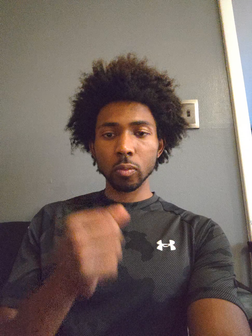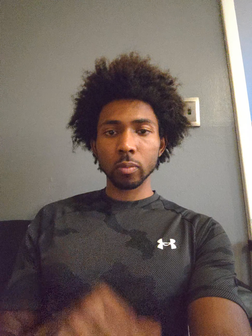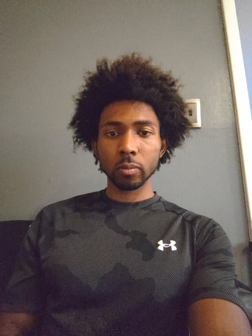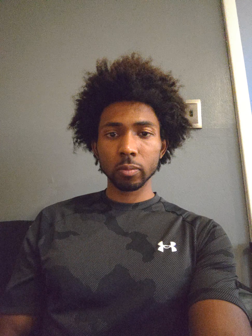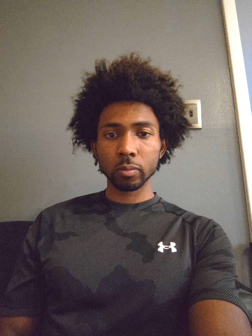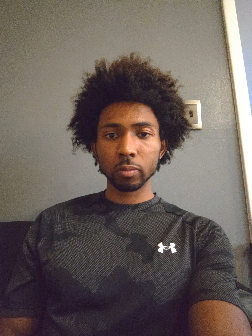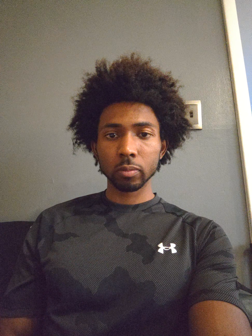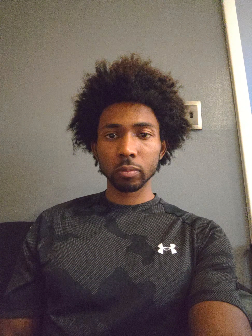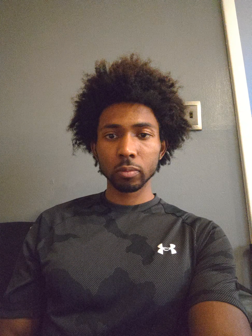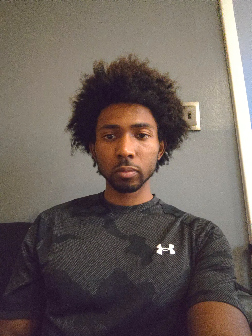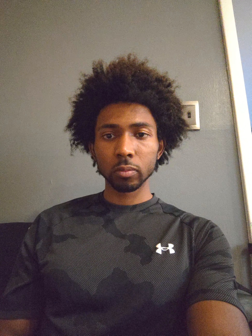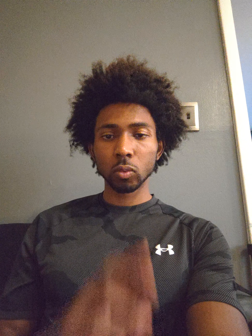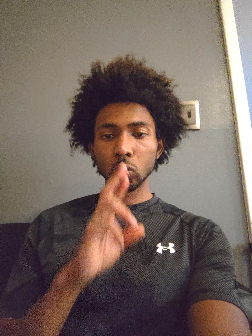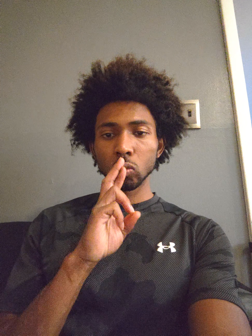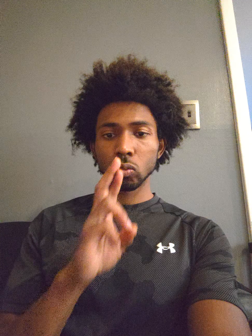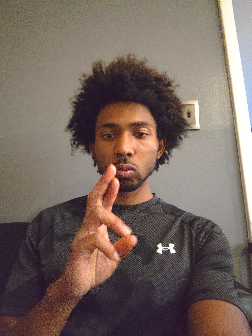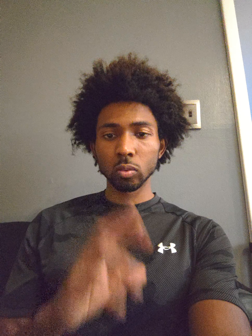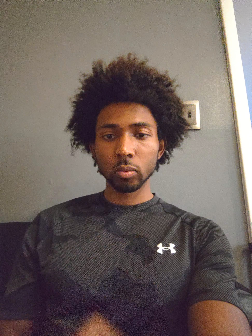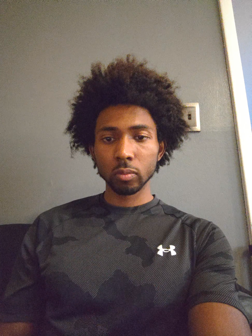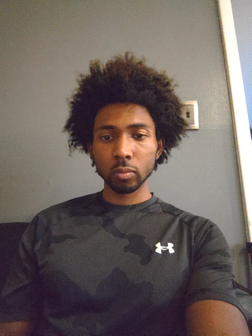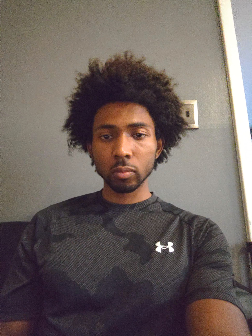are